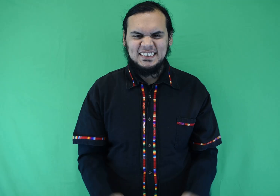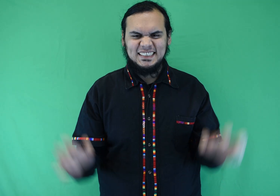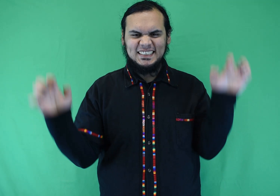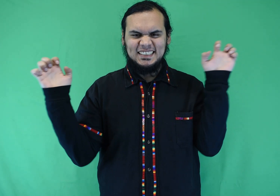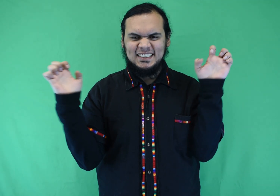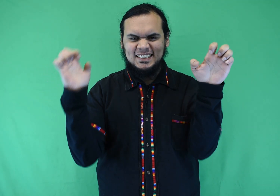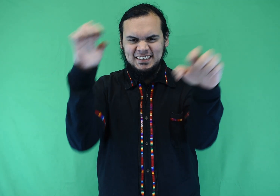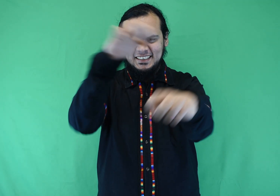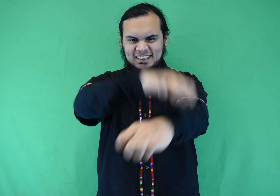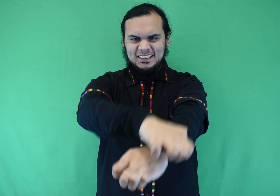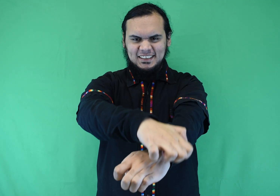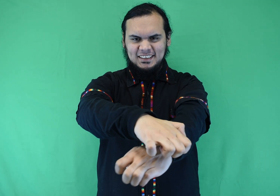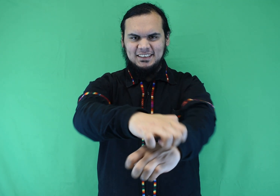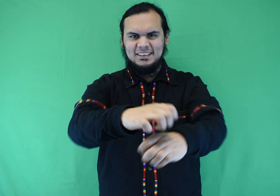epilepsia